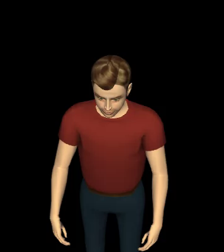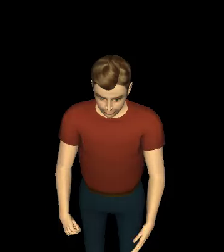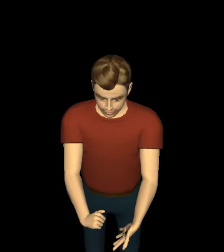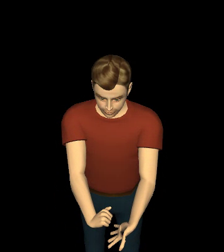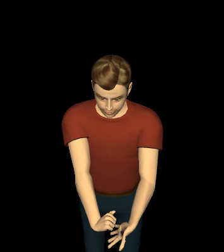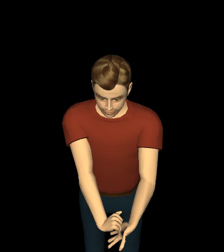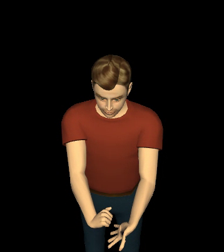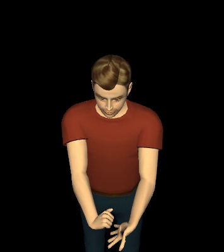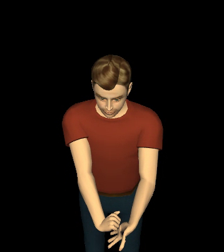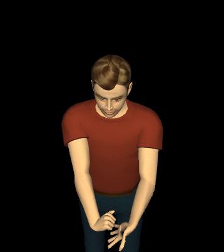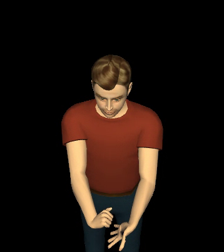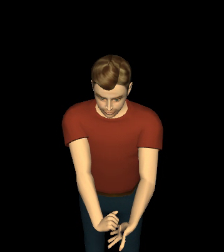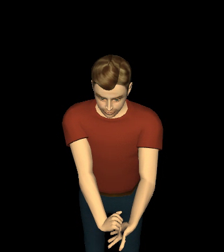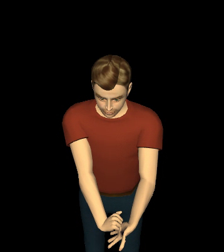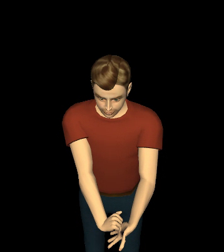شهية